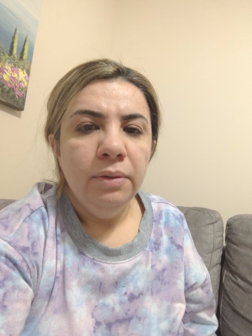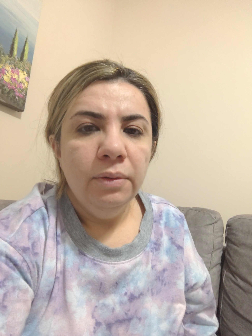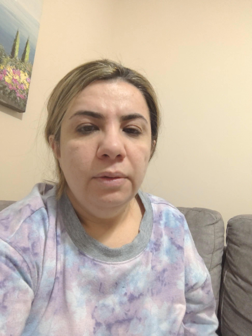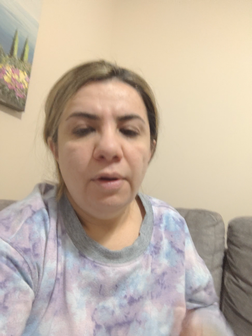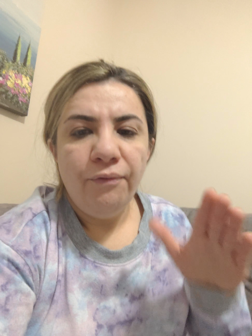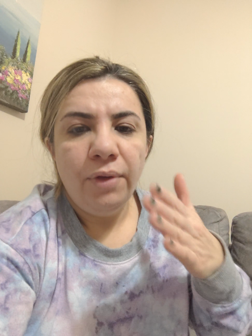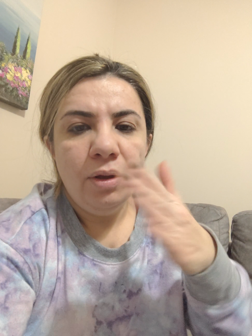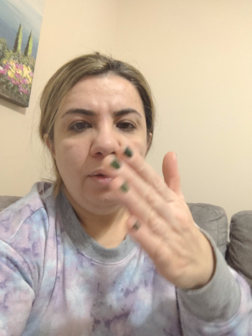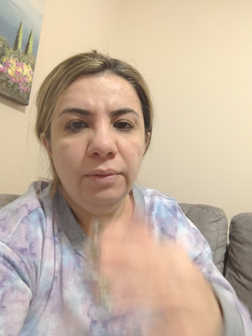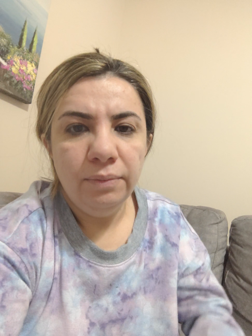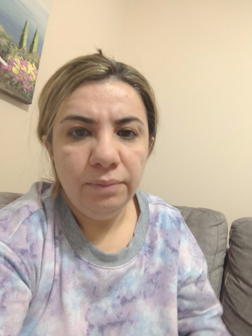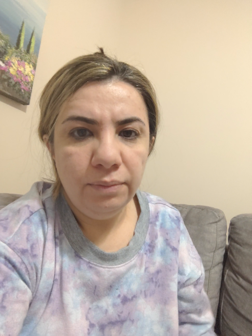fish